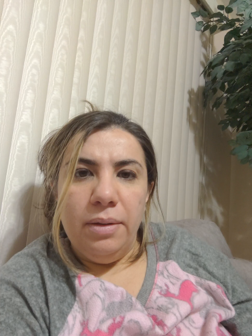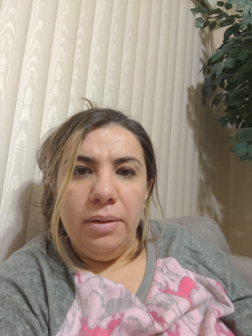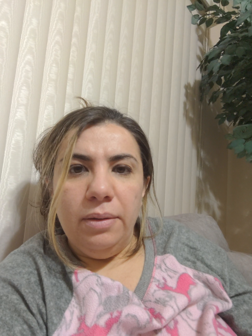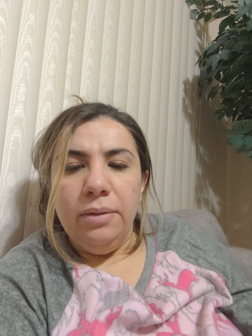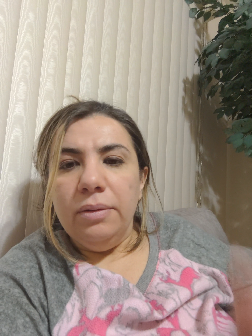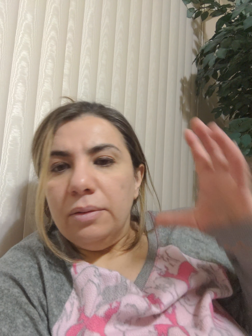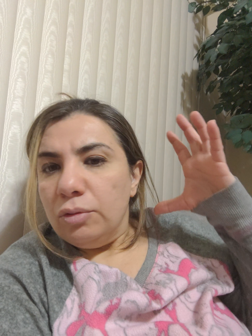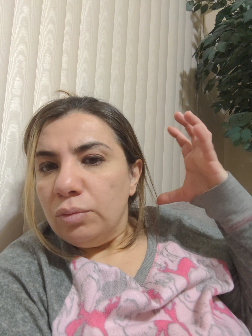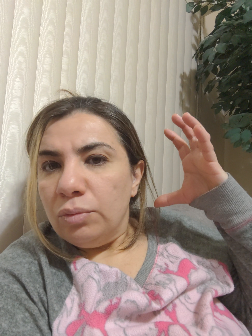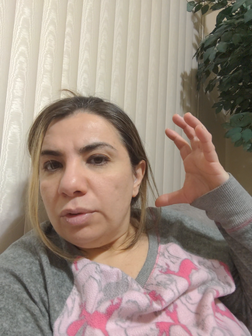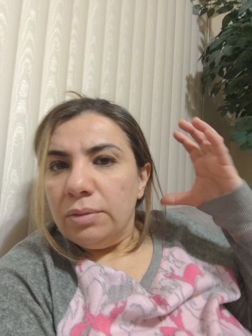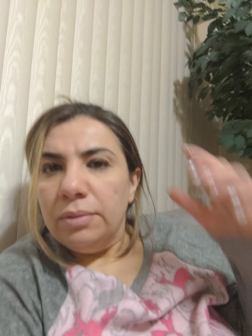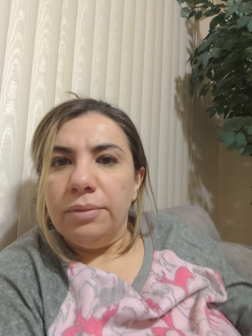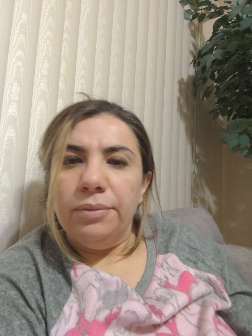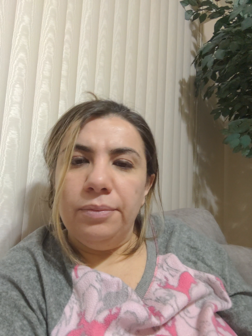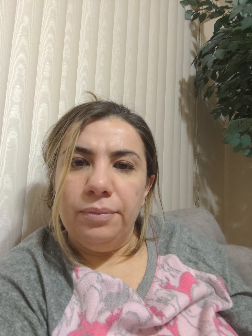radio